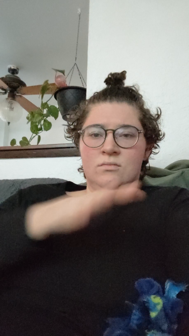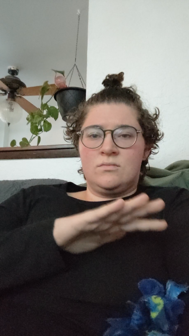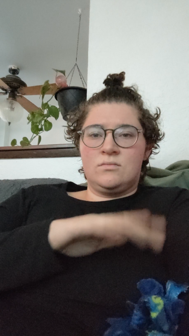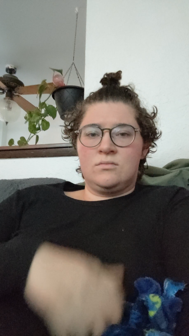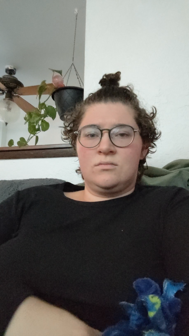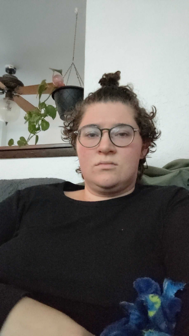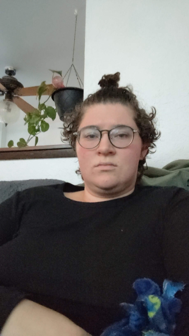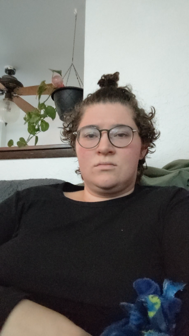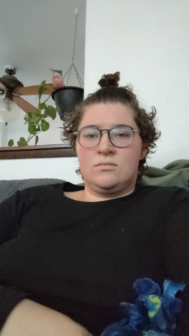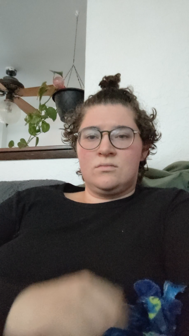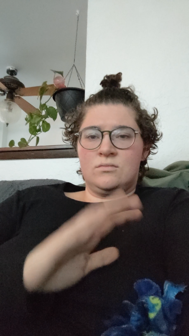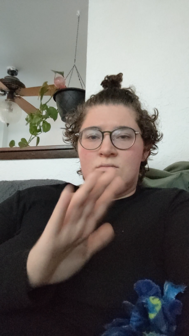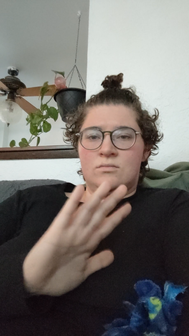cheese